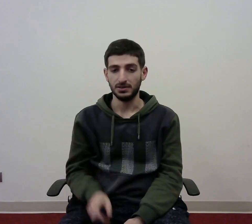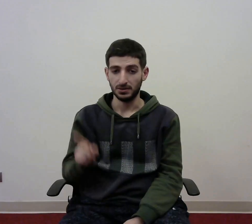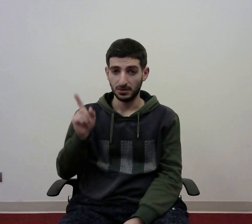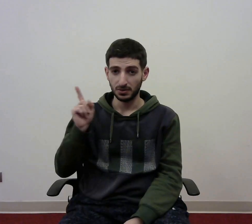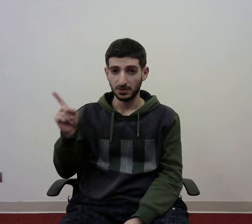orda